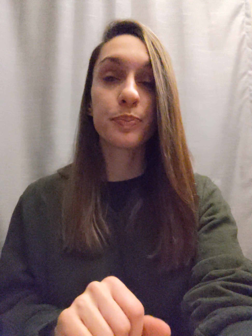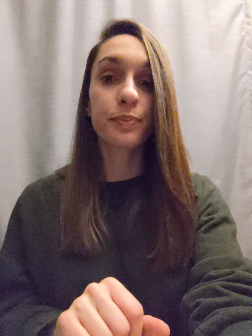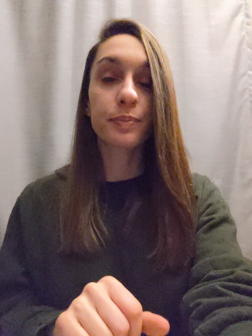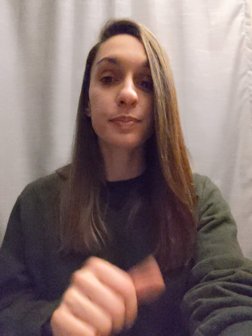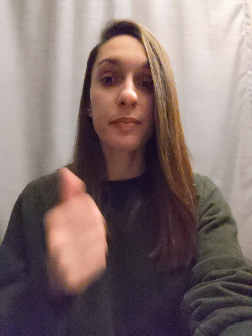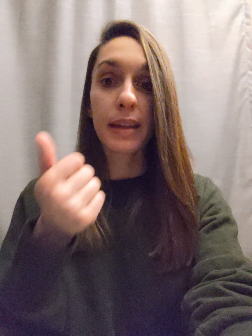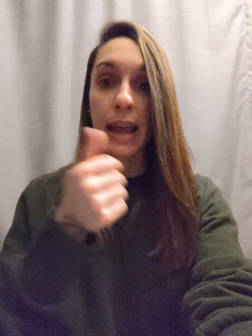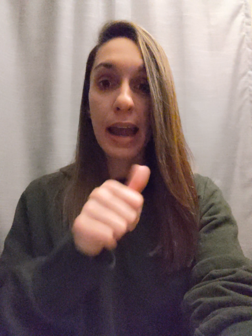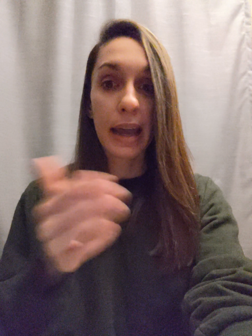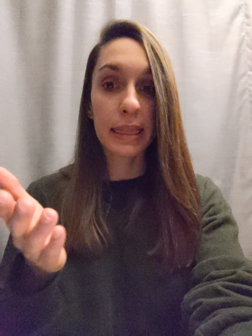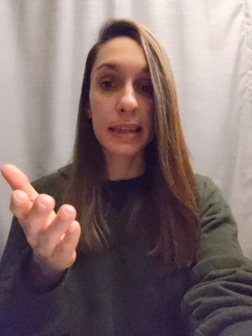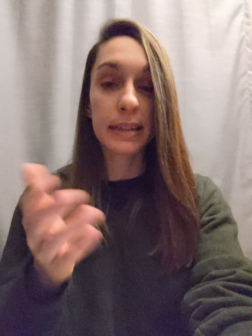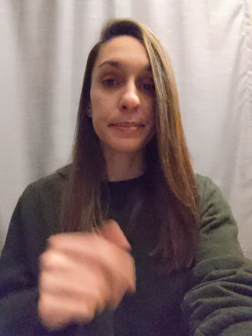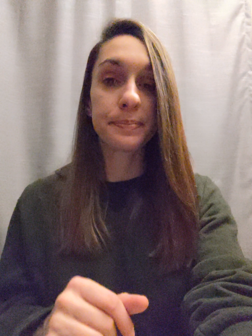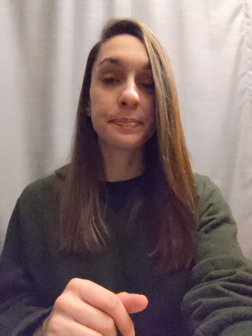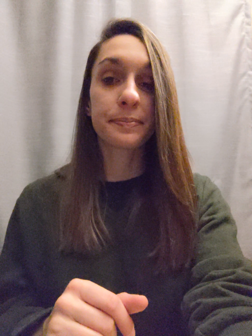any